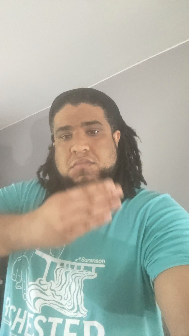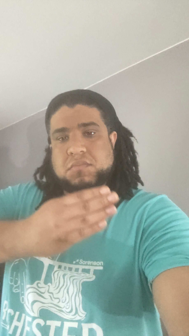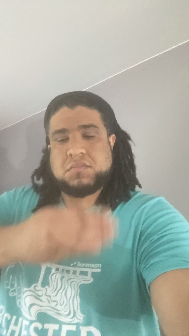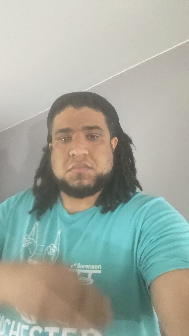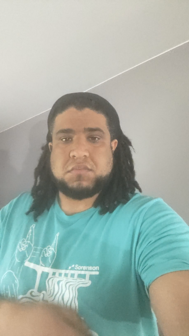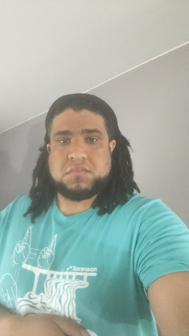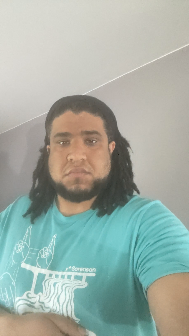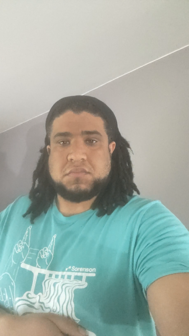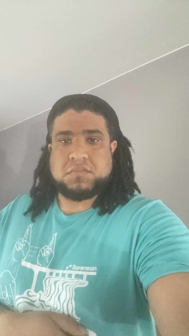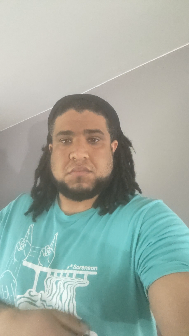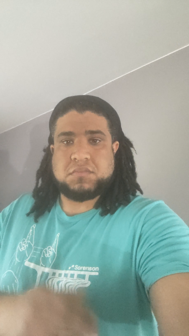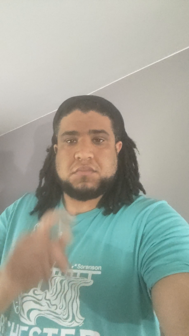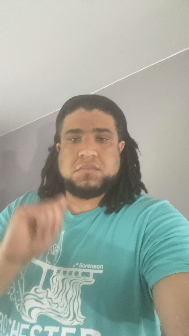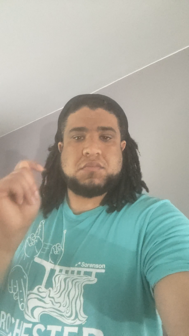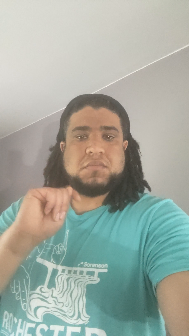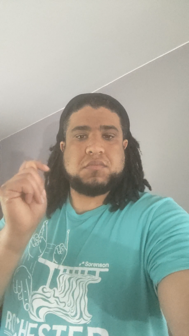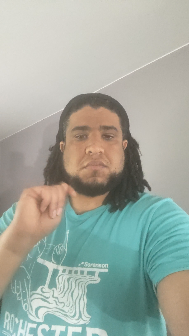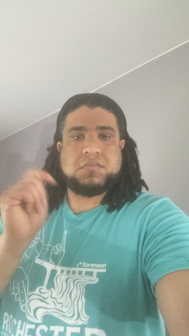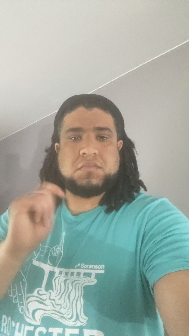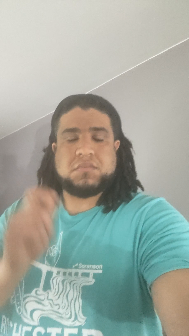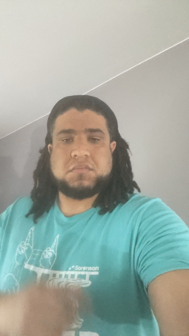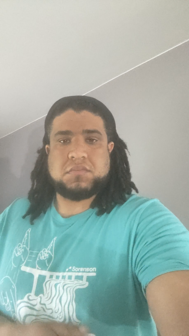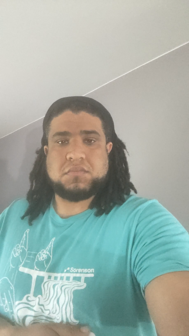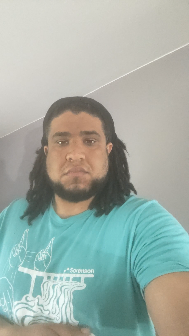bathroom